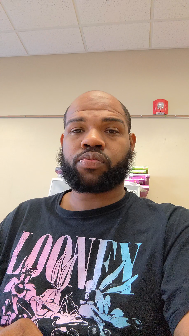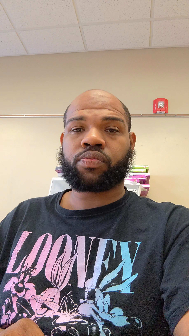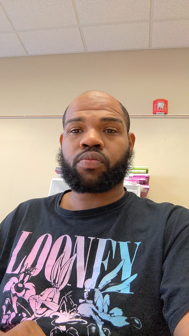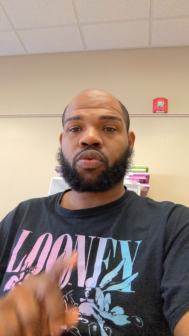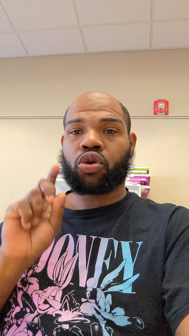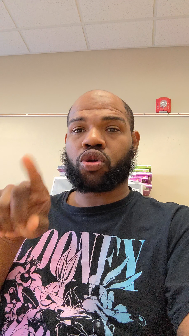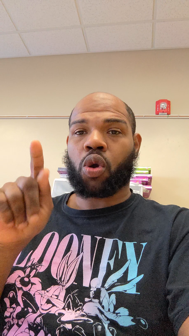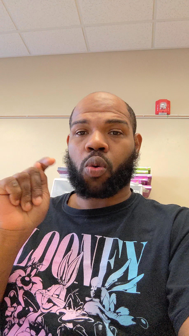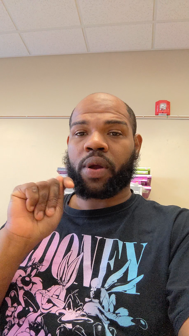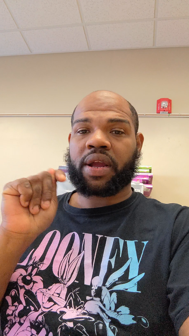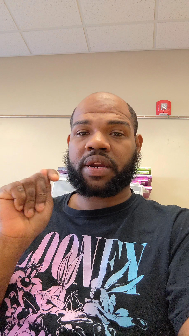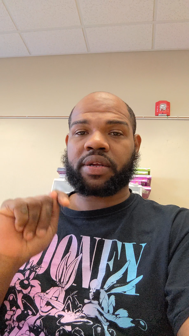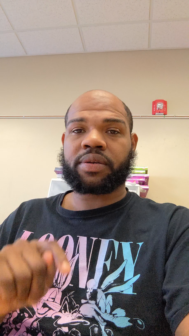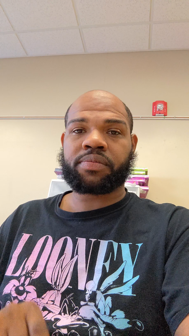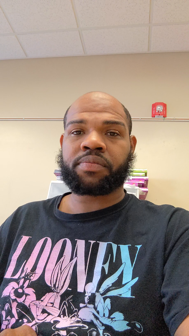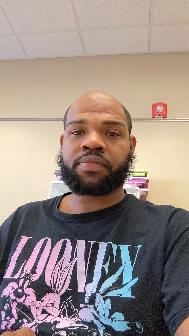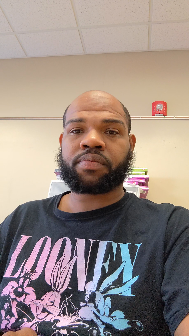go potty